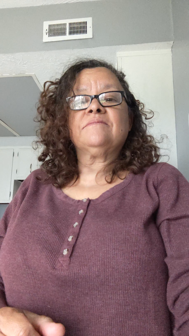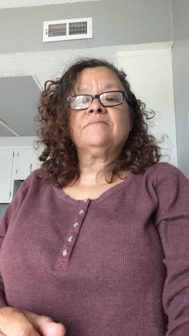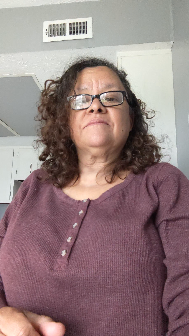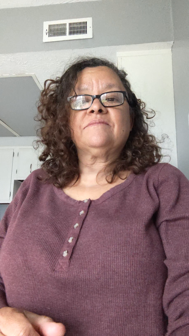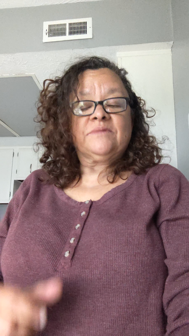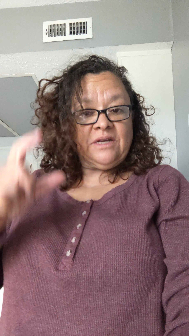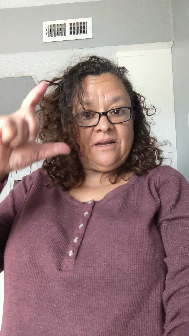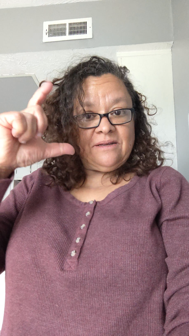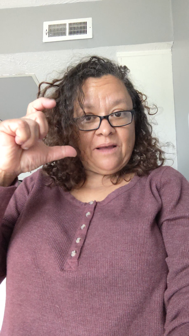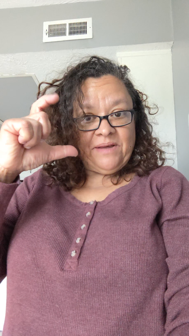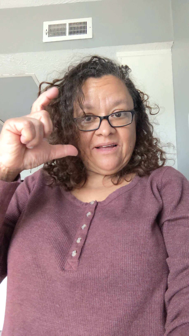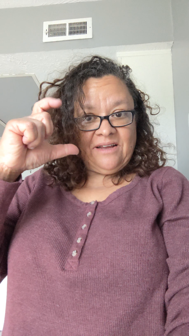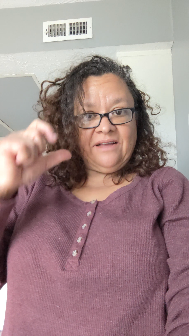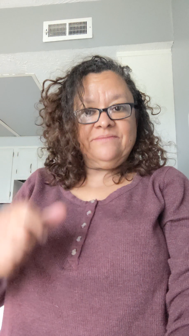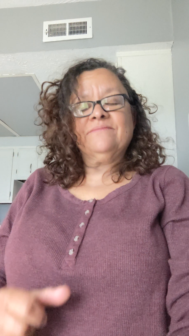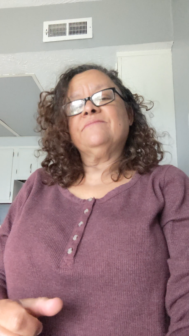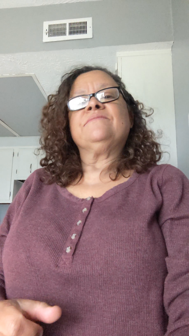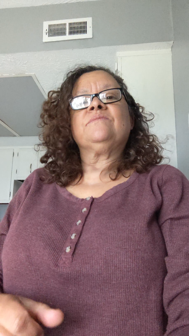camera